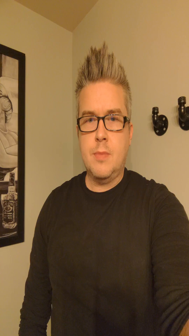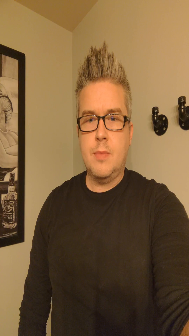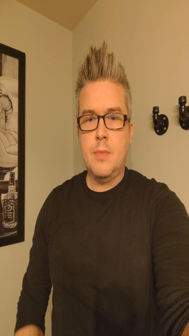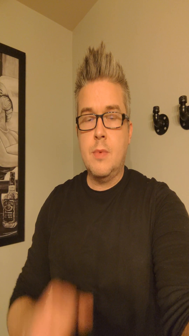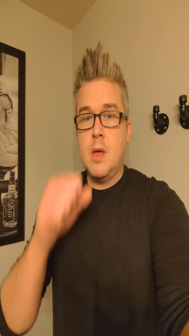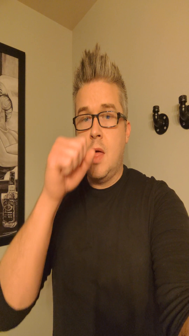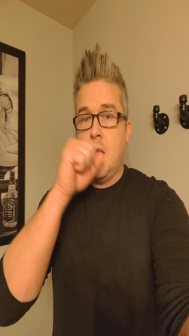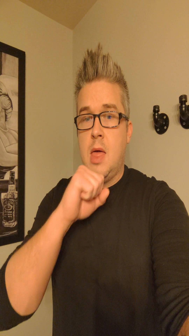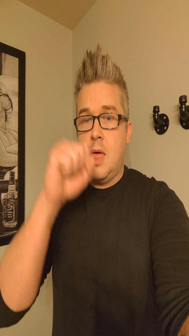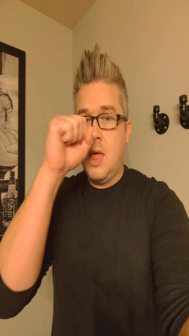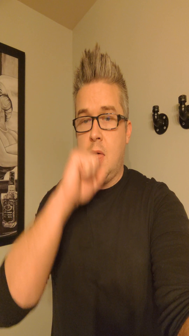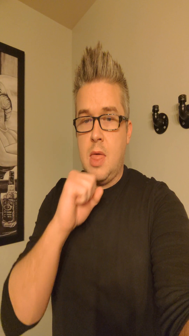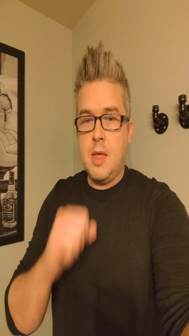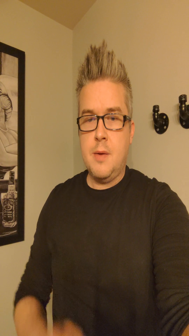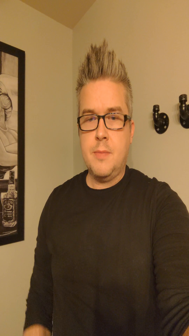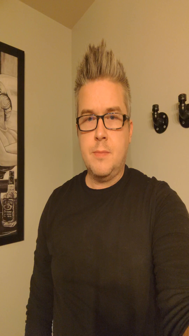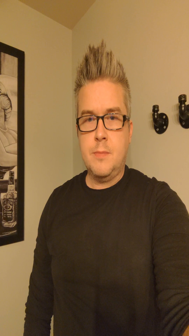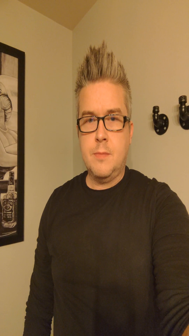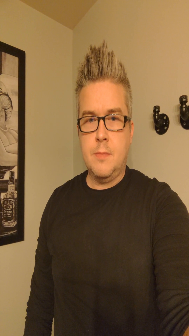ice cream